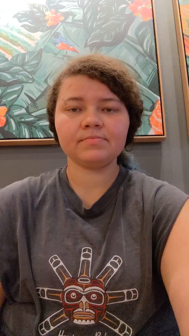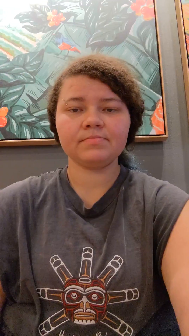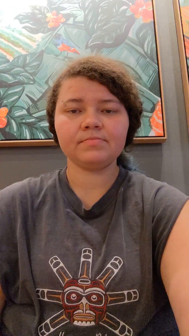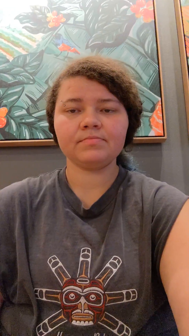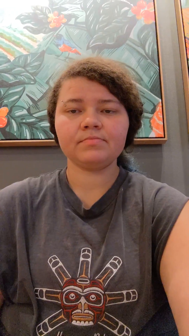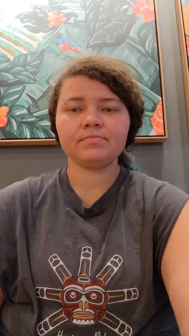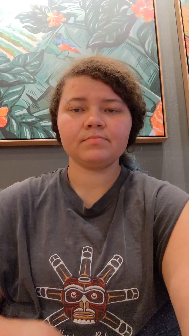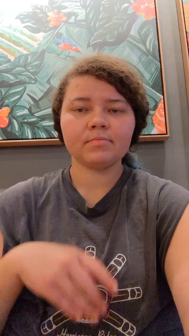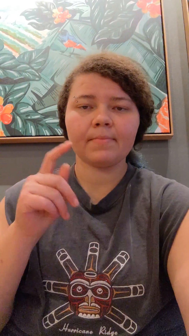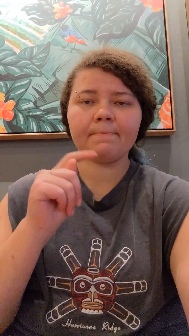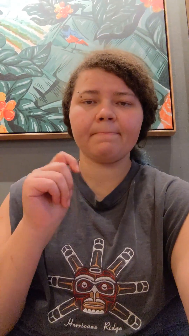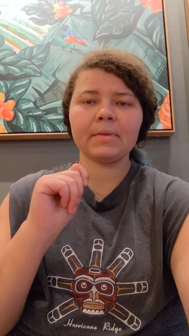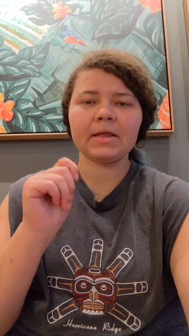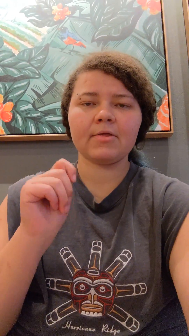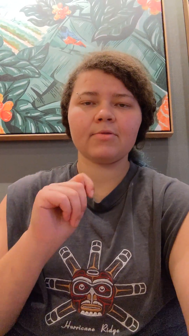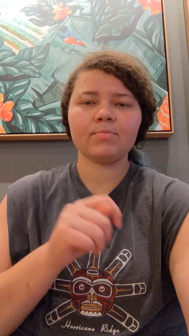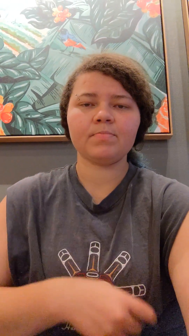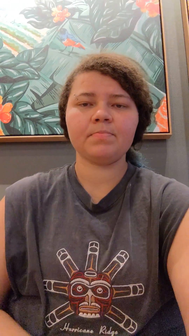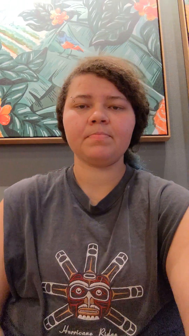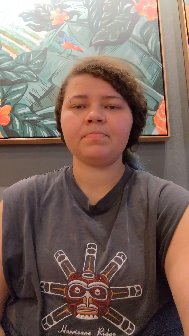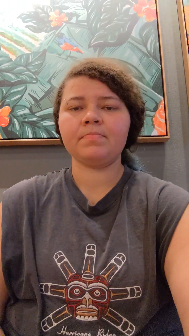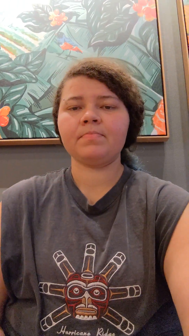bathroom